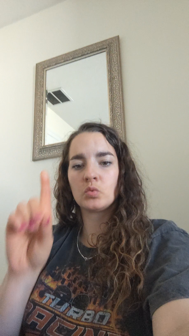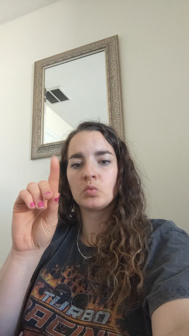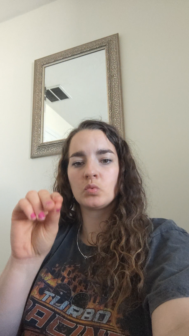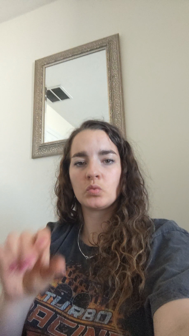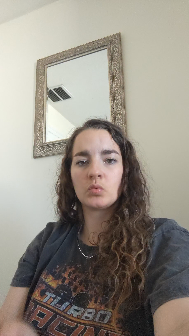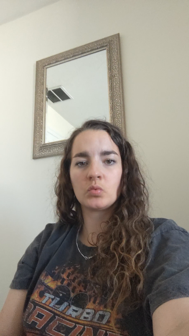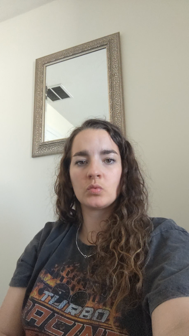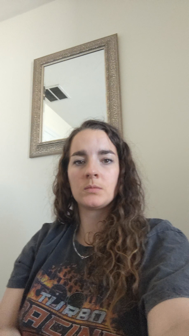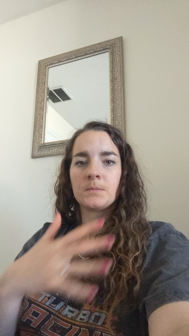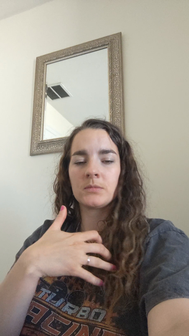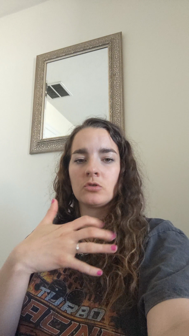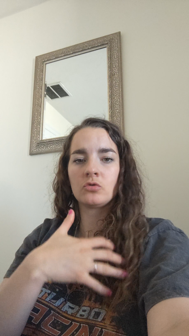bear